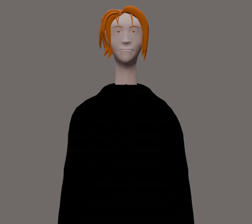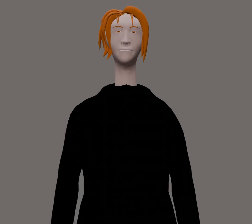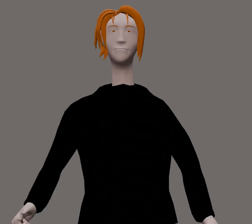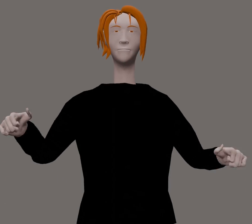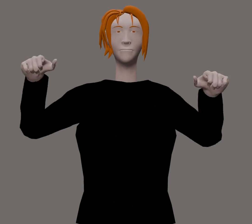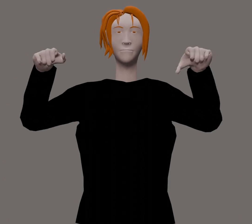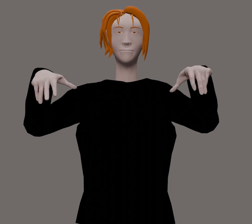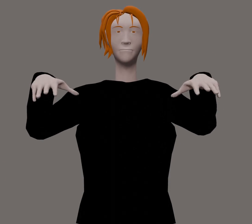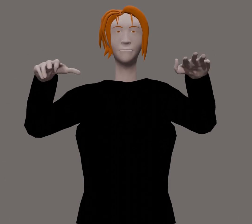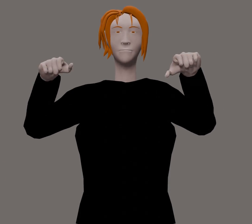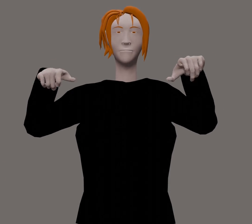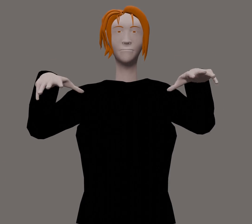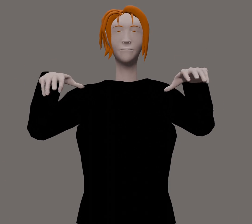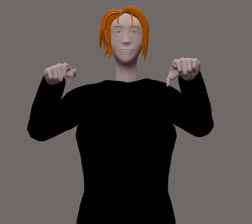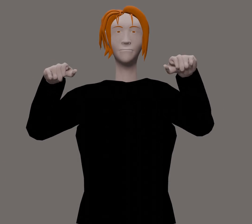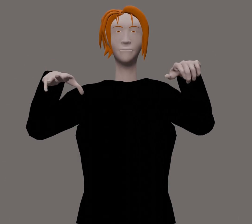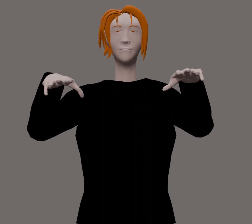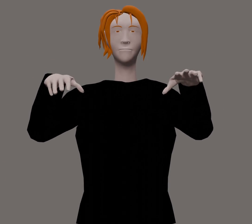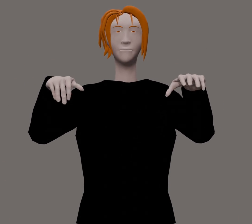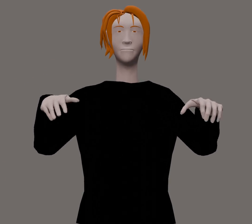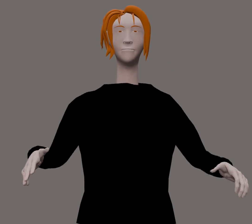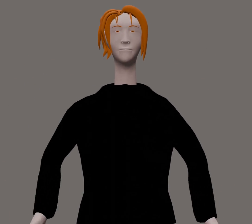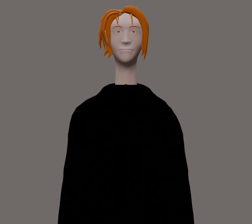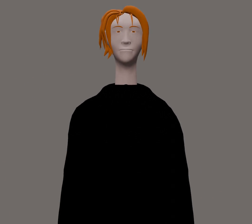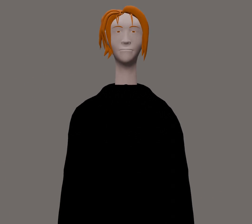Bombard